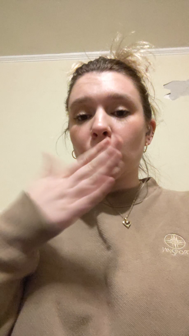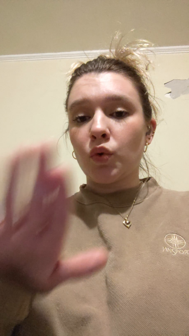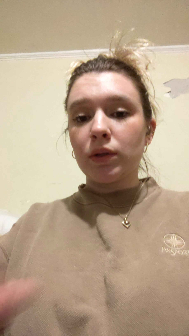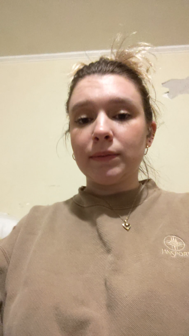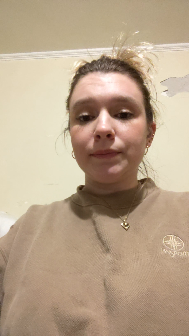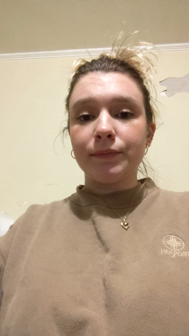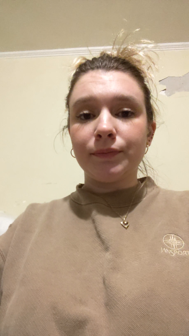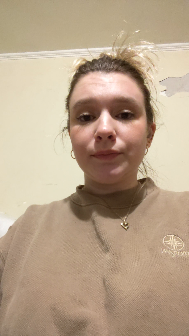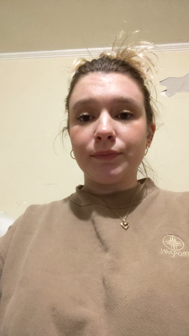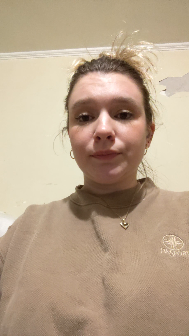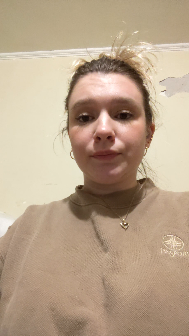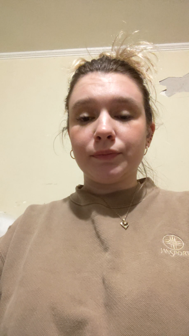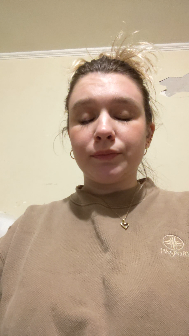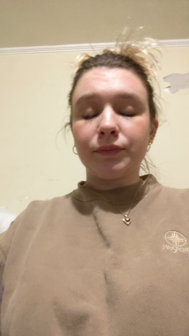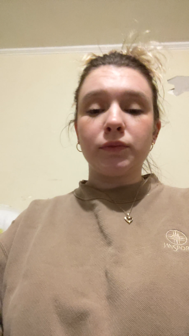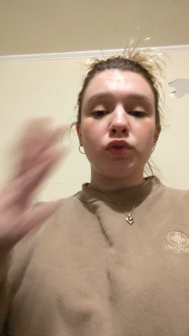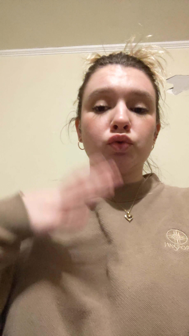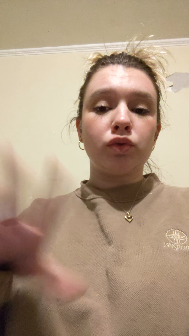dress